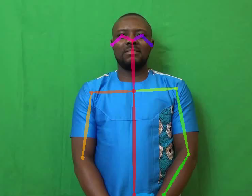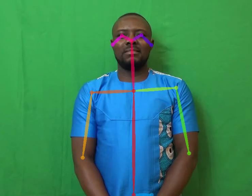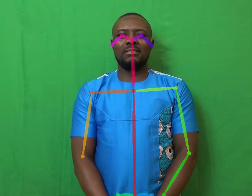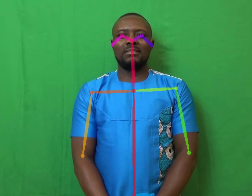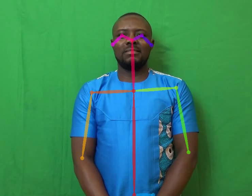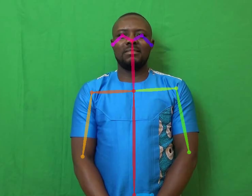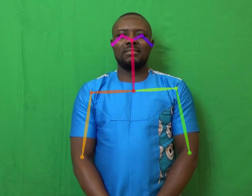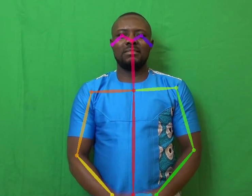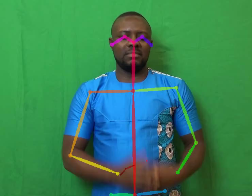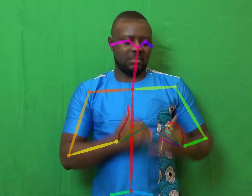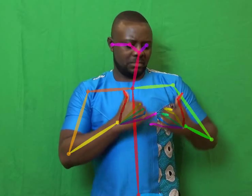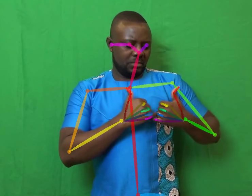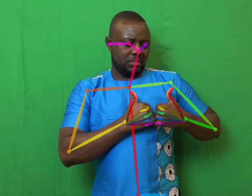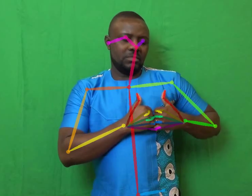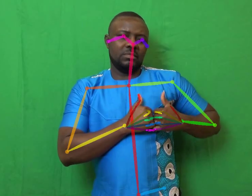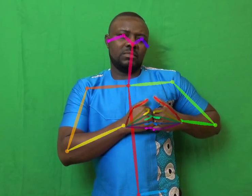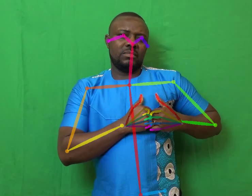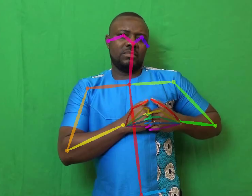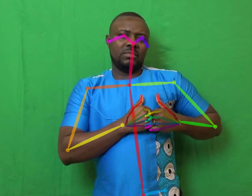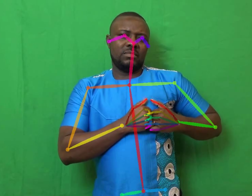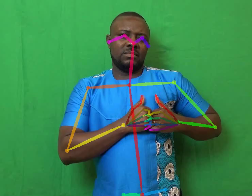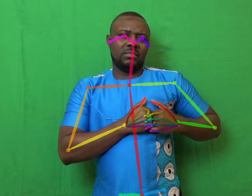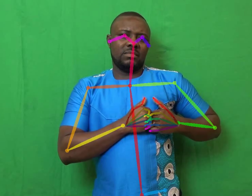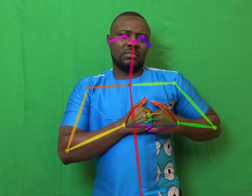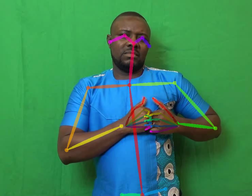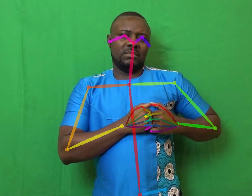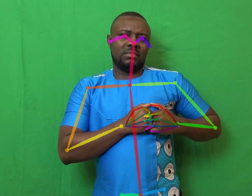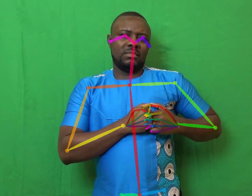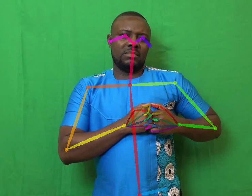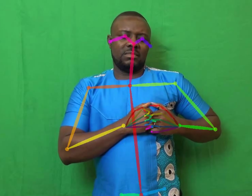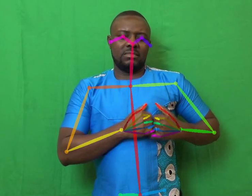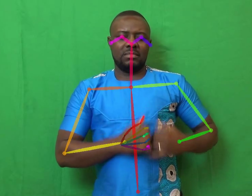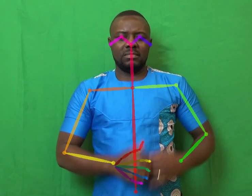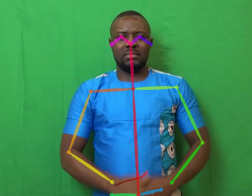sweetheart